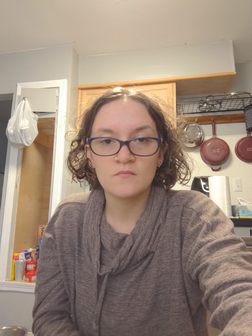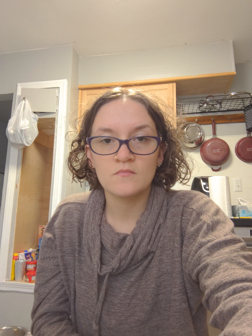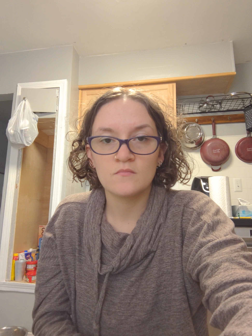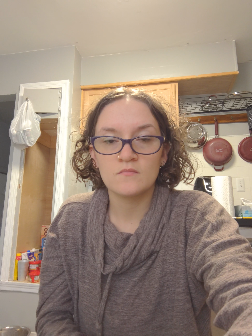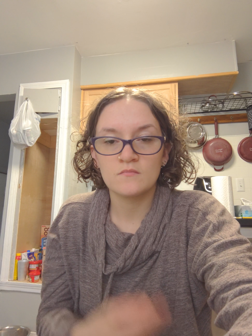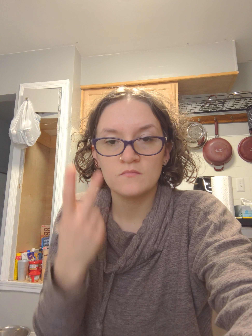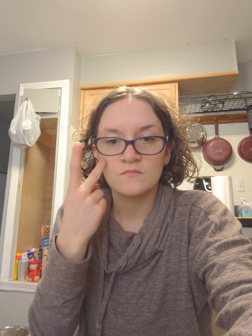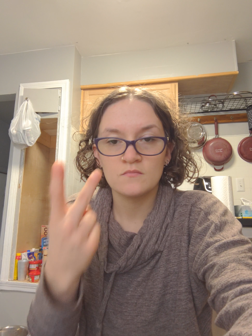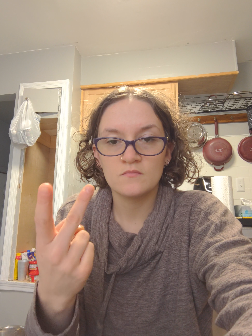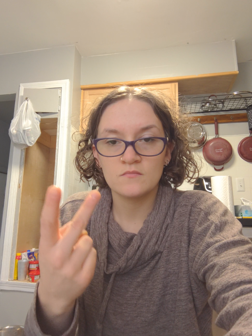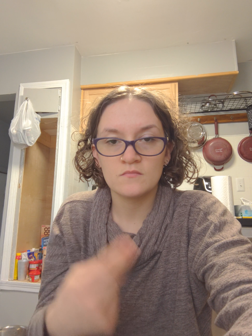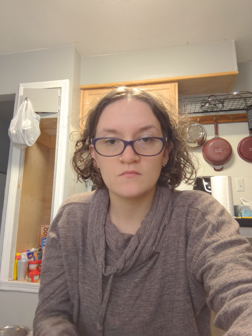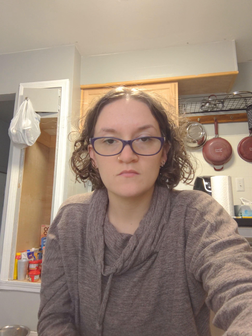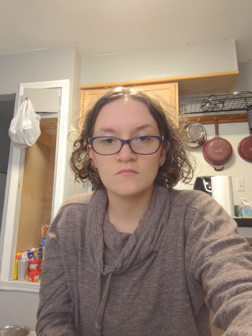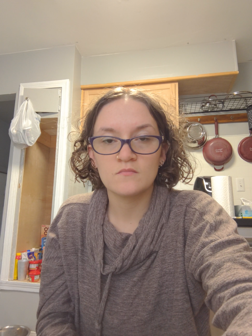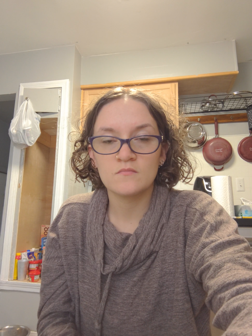see